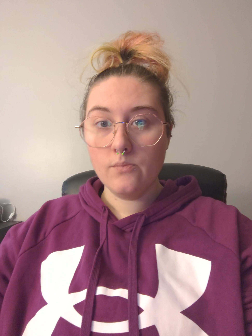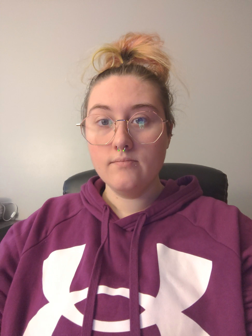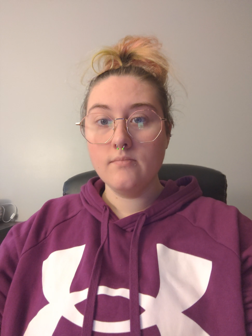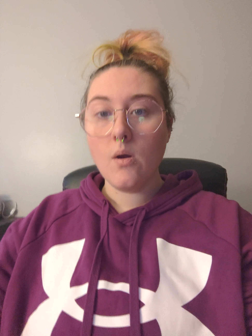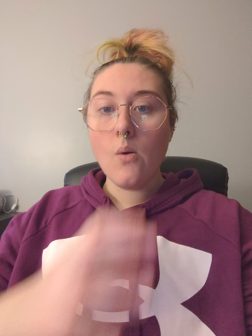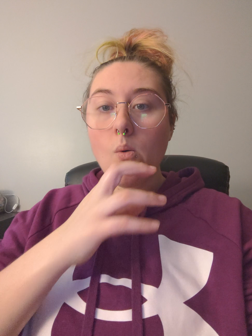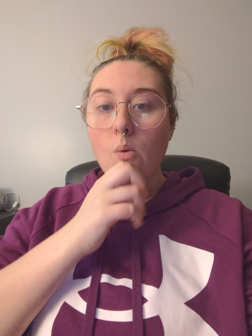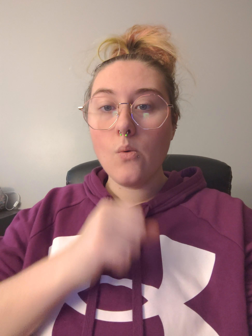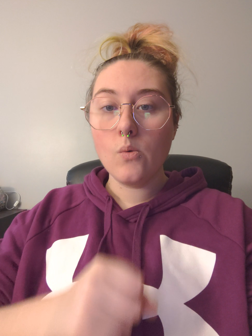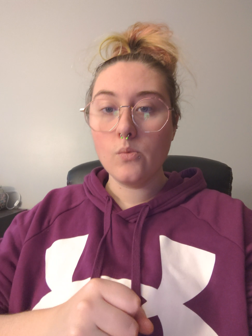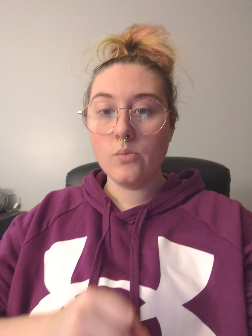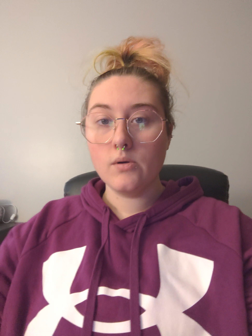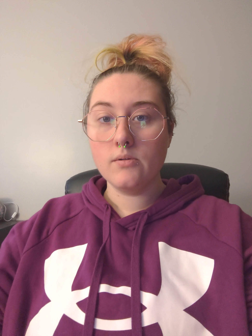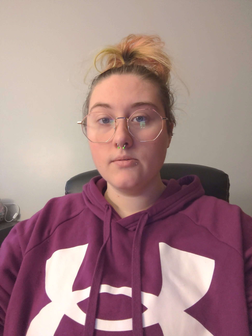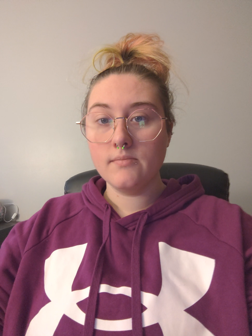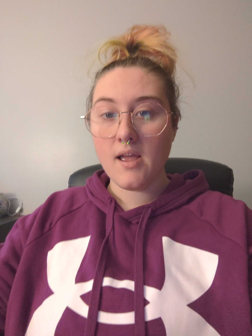old